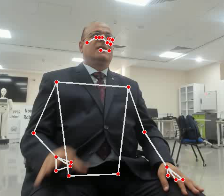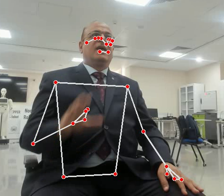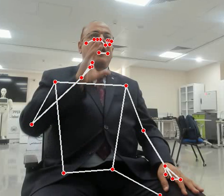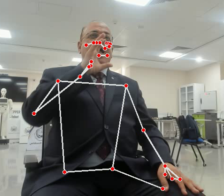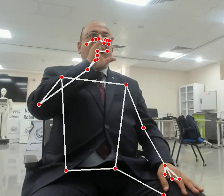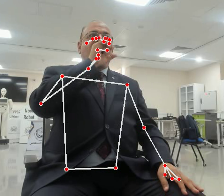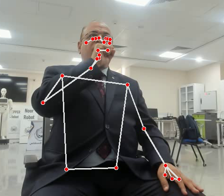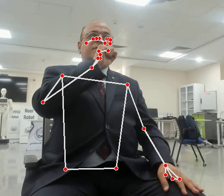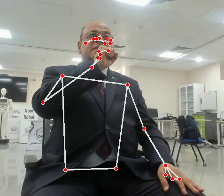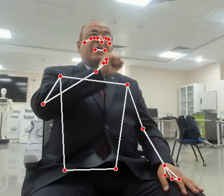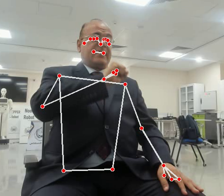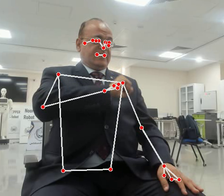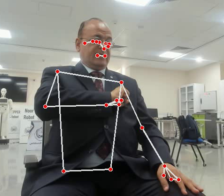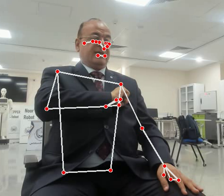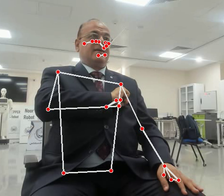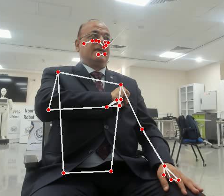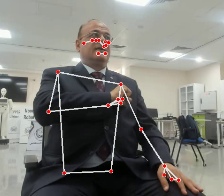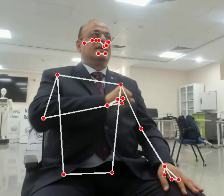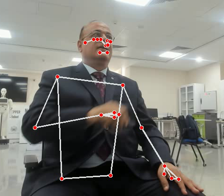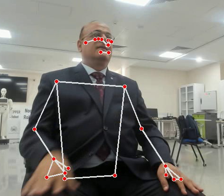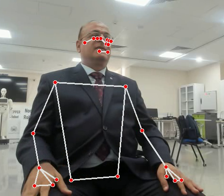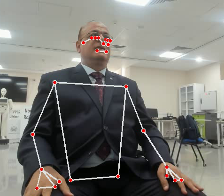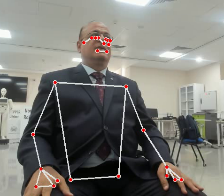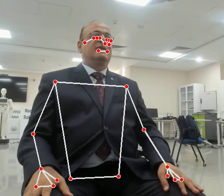fe sark